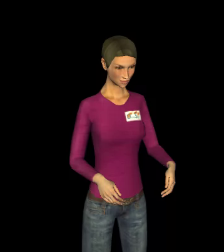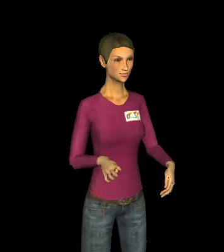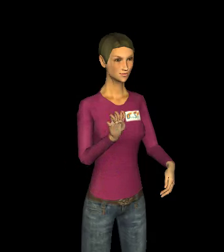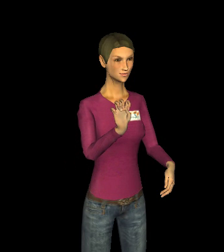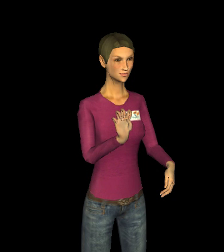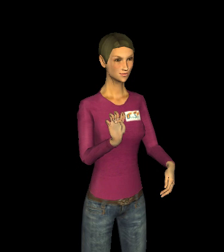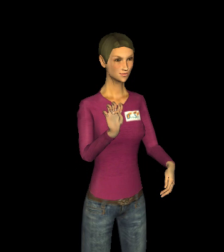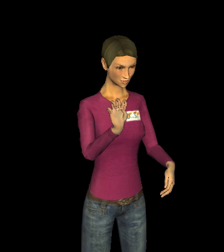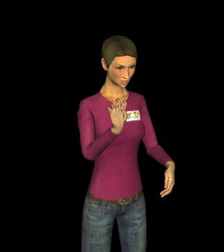أوروبا